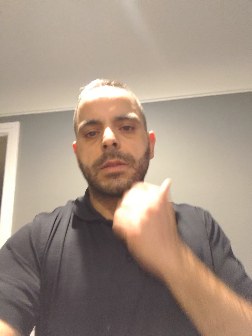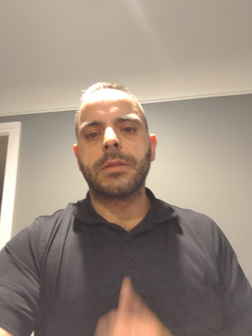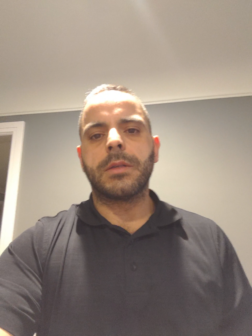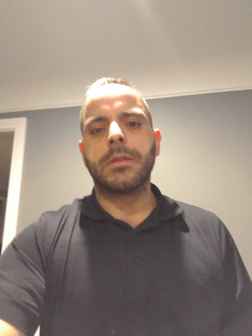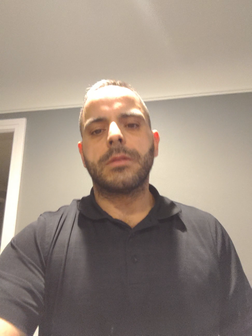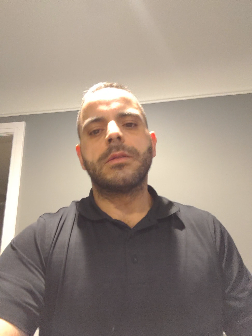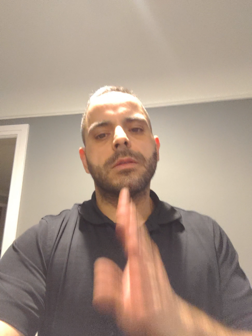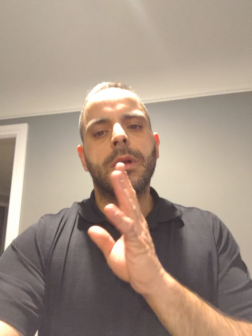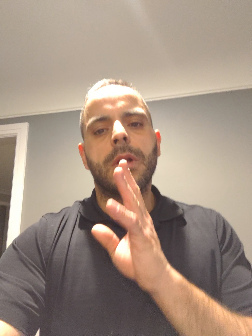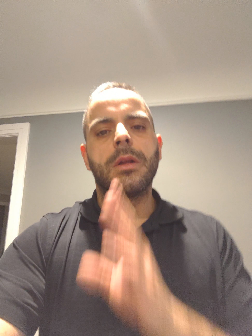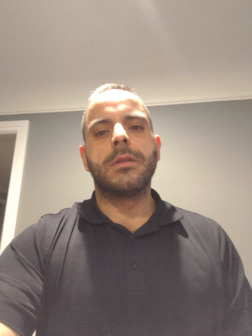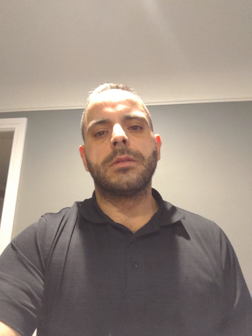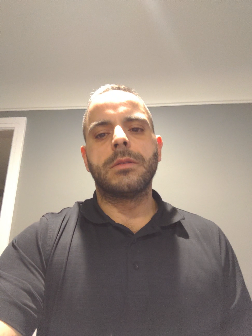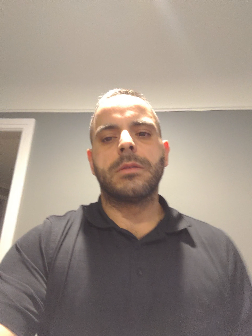talk